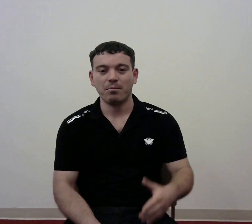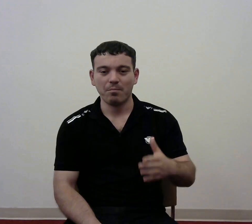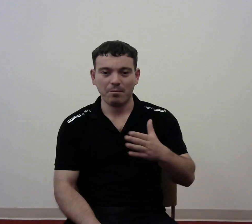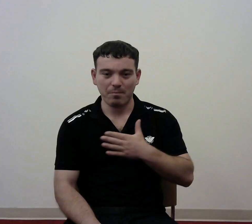mən